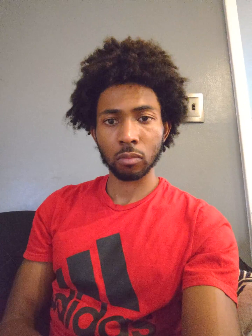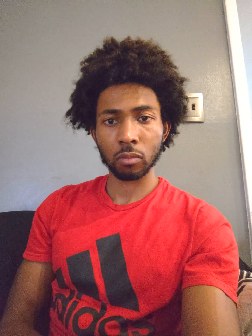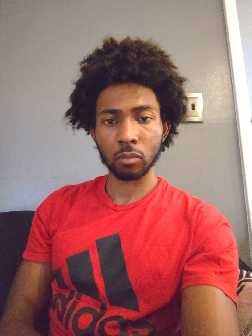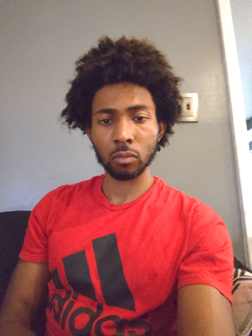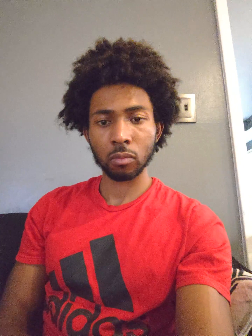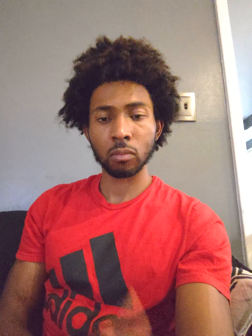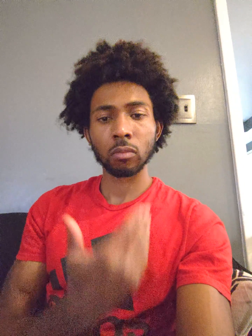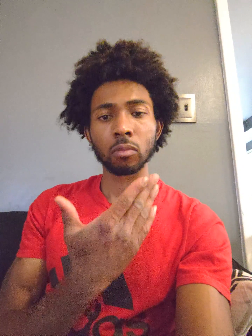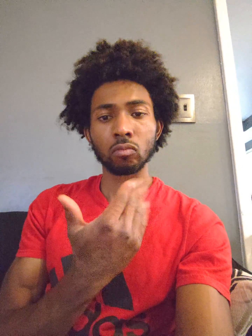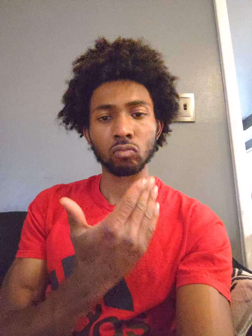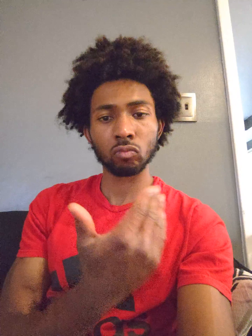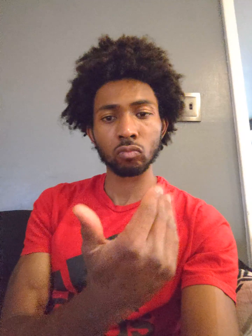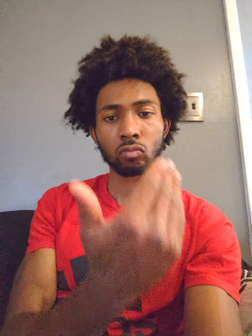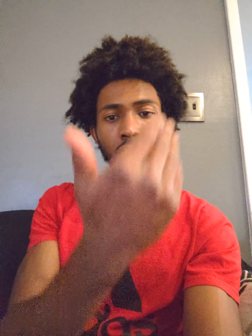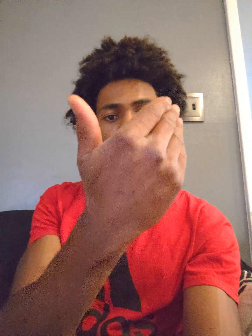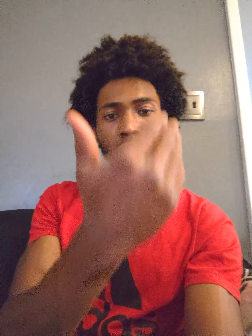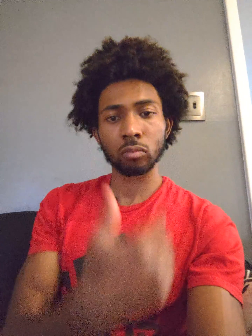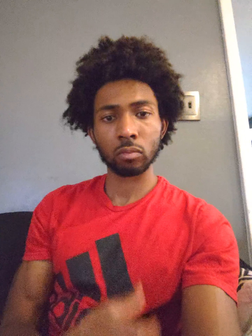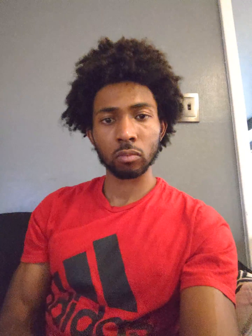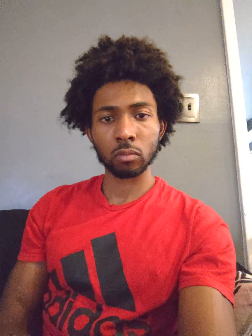butterfly